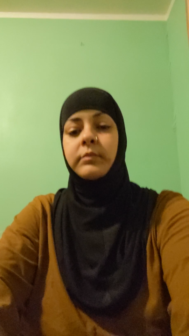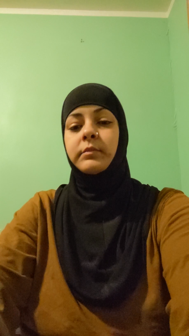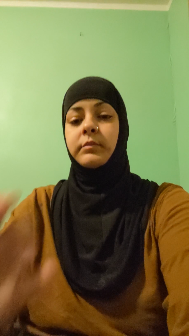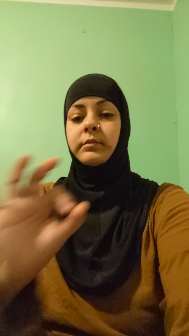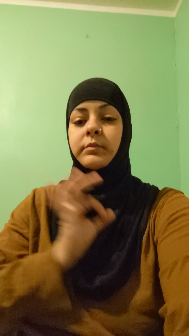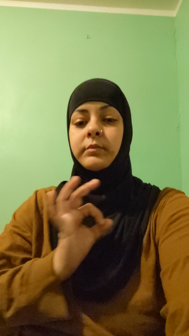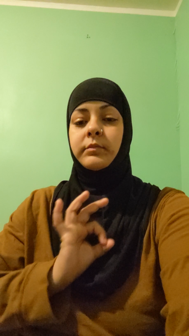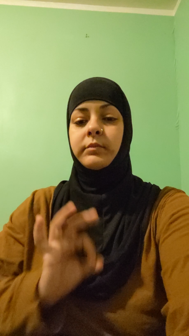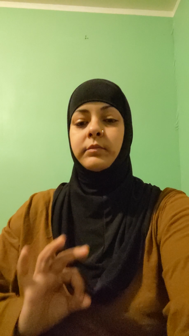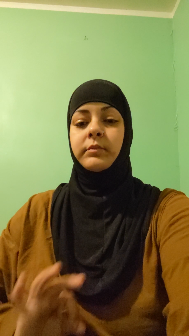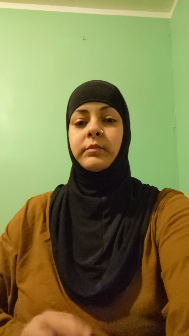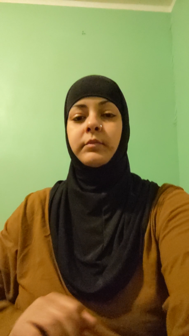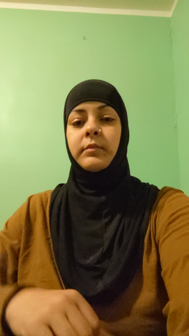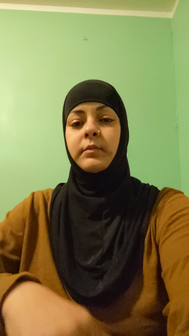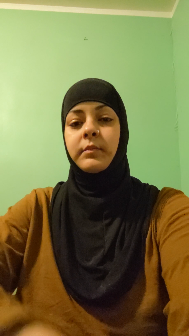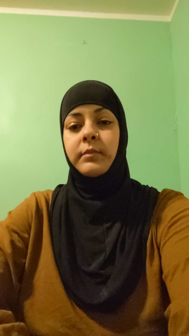button